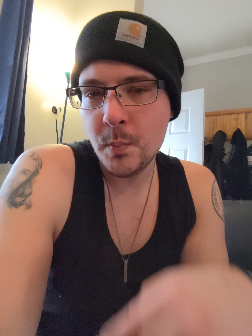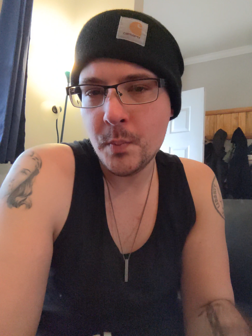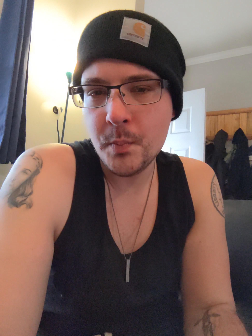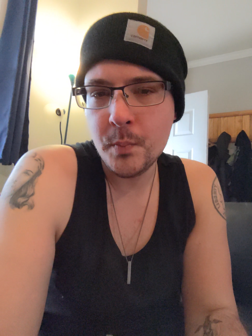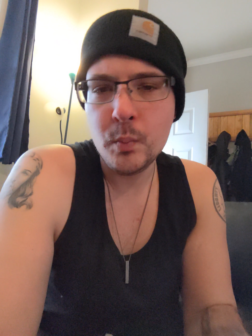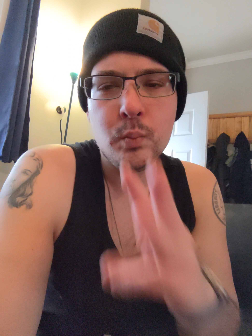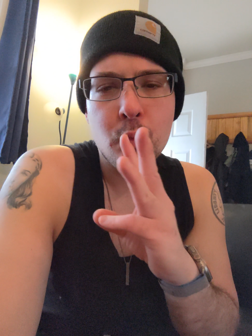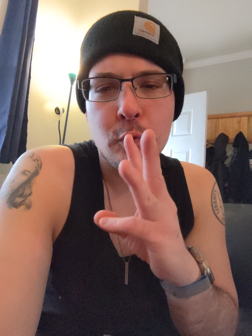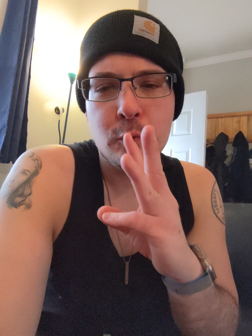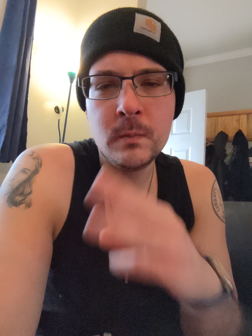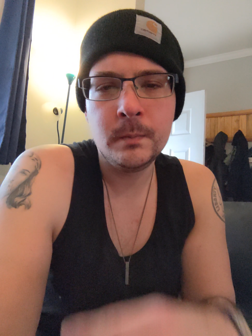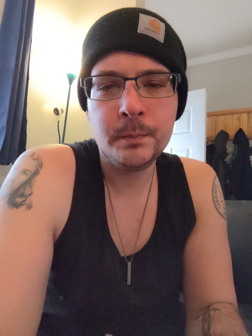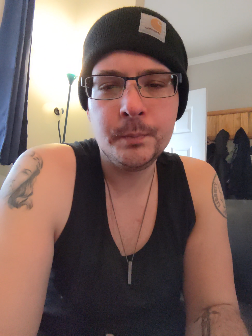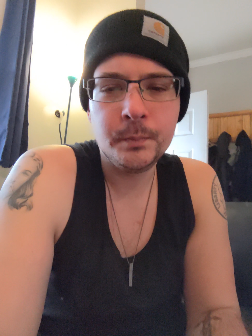water